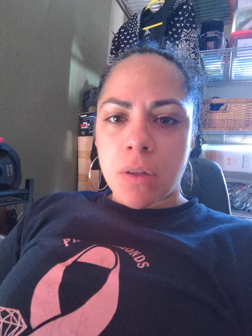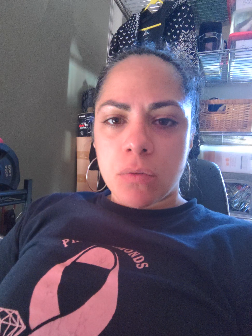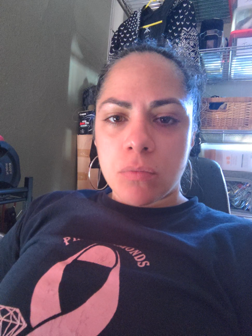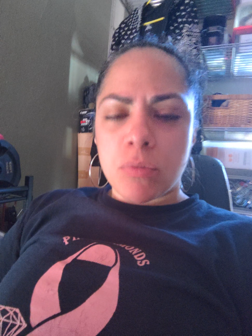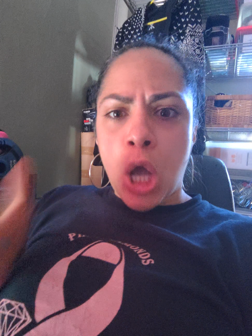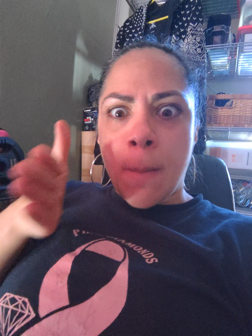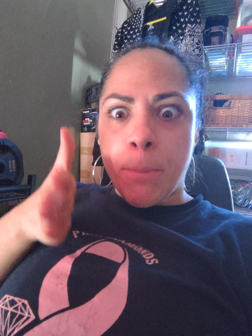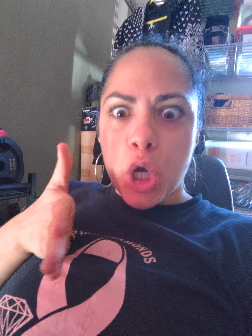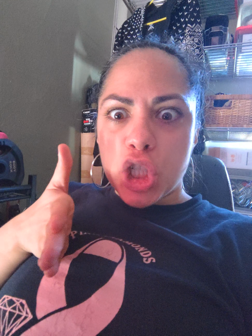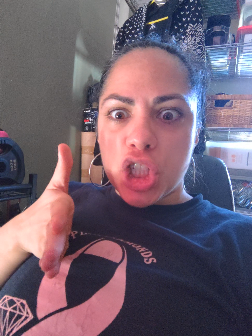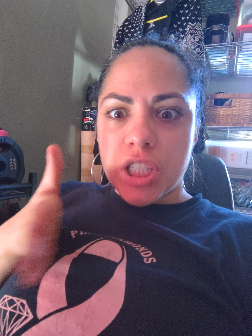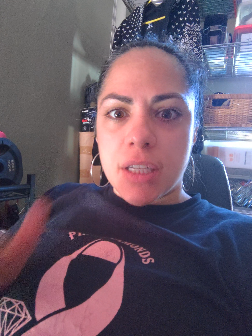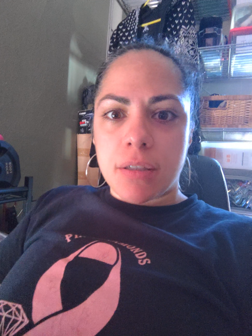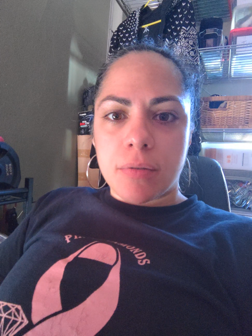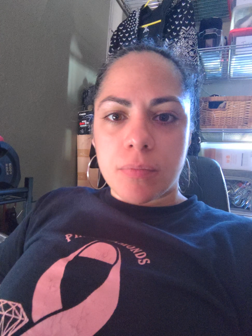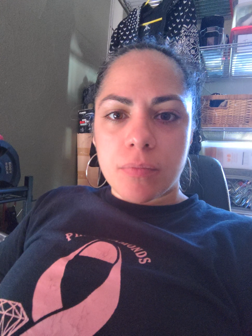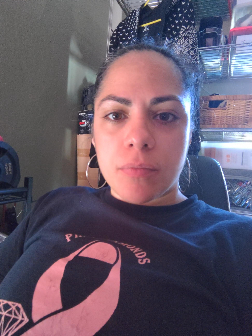person